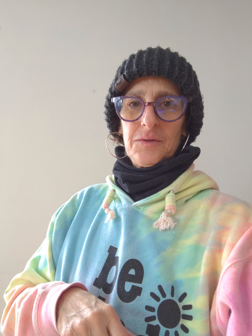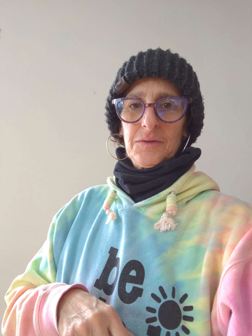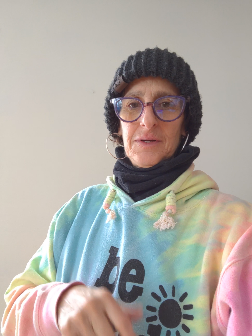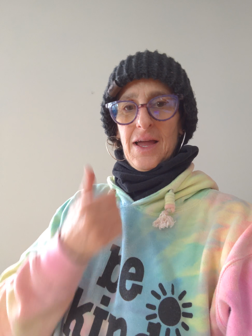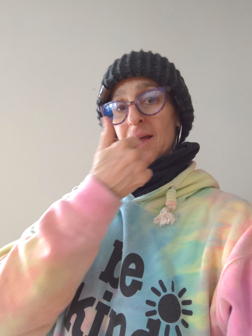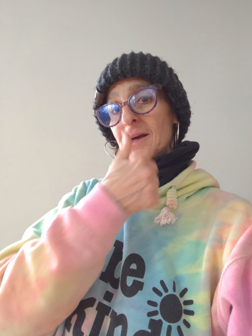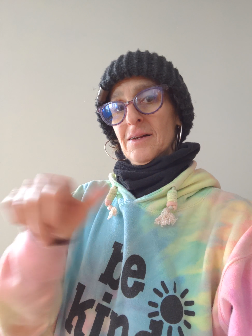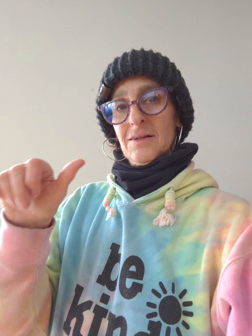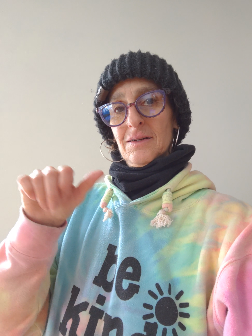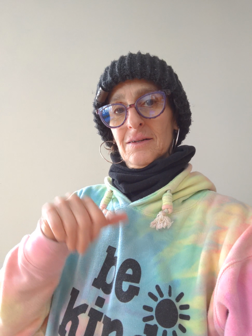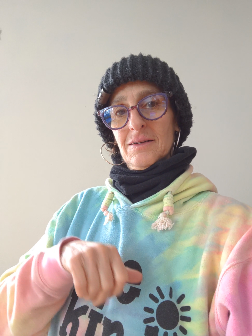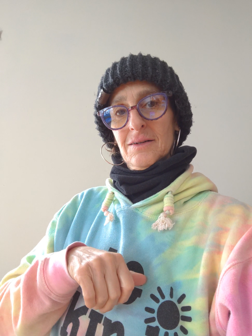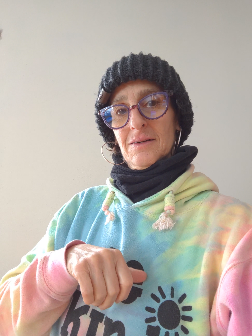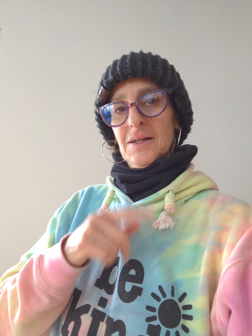any